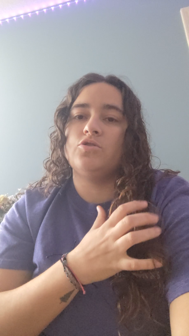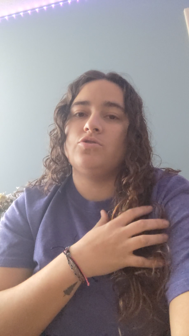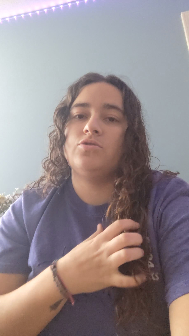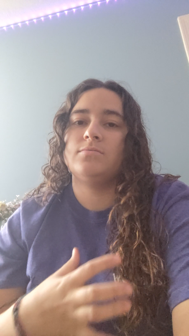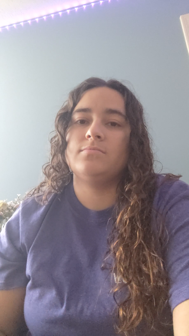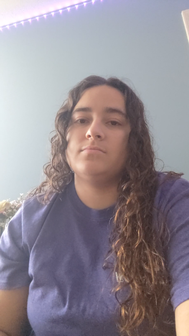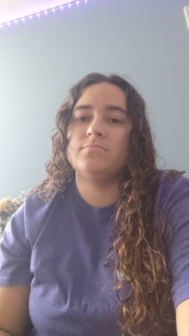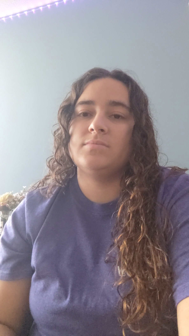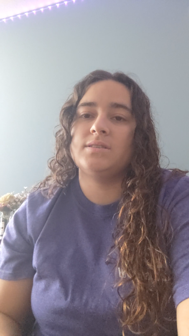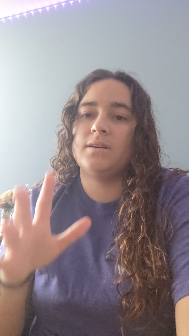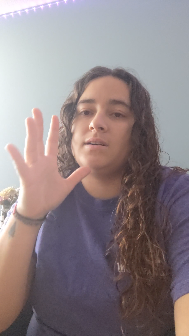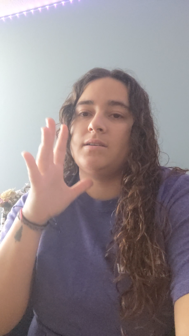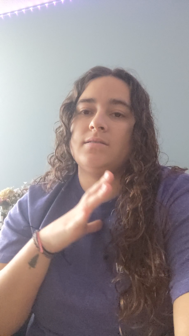lady